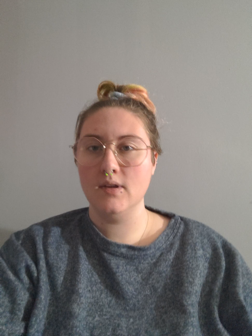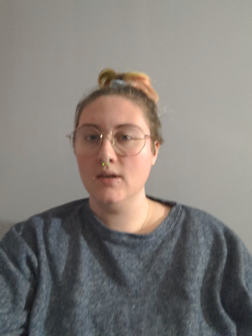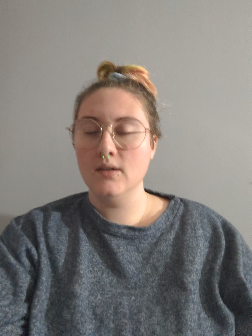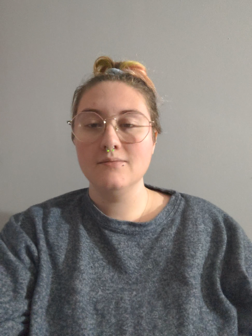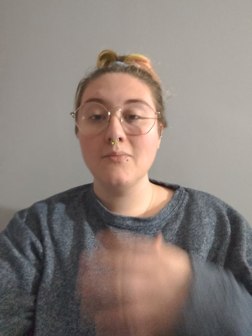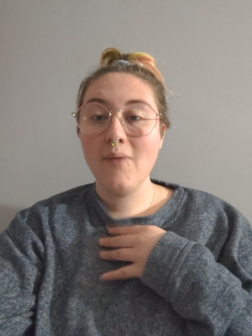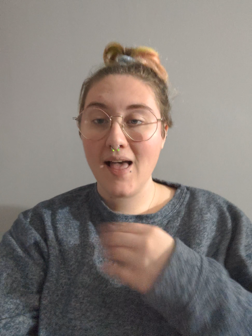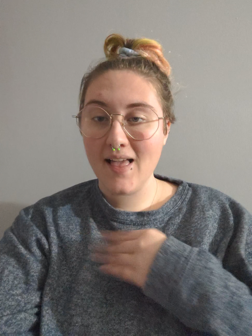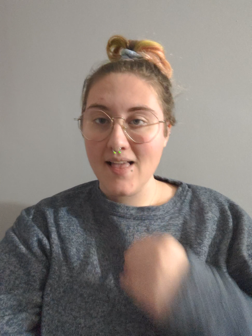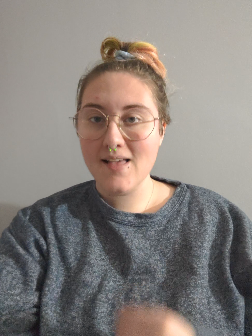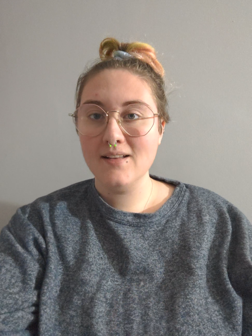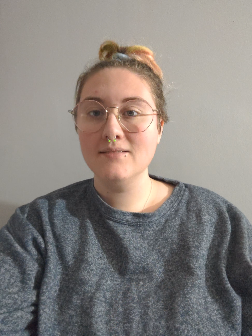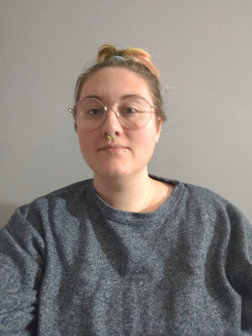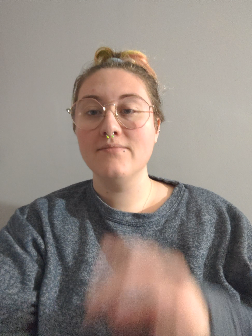white